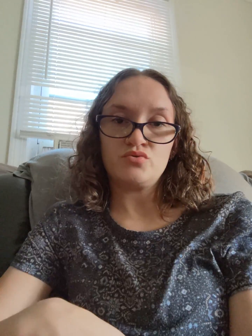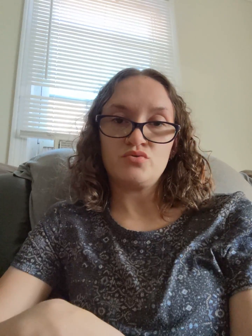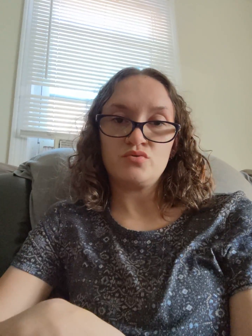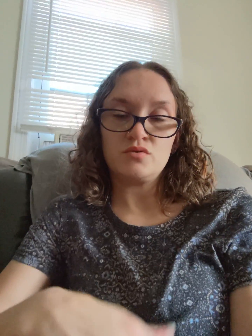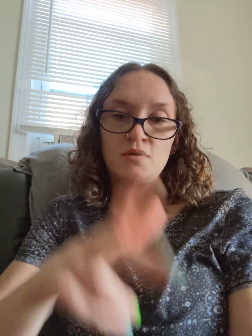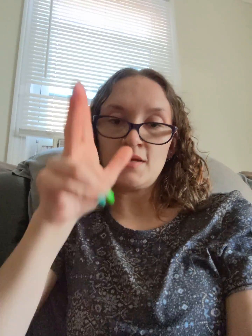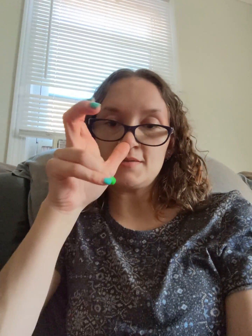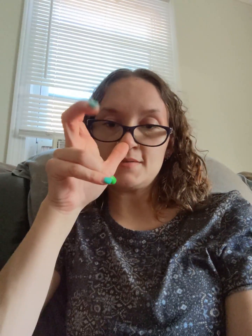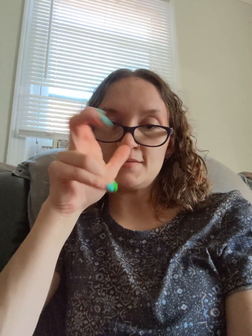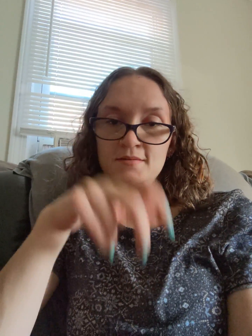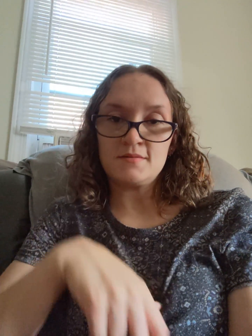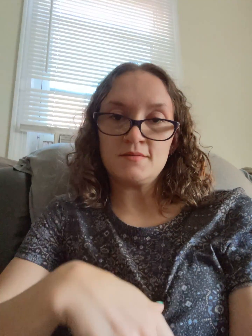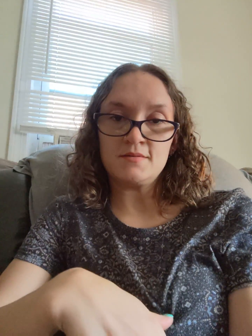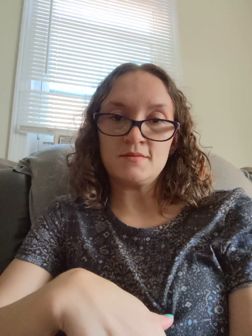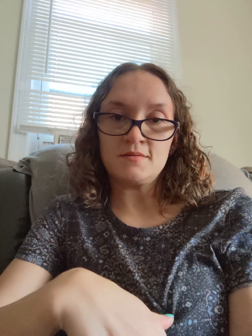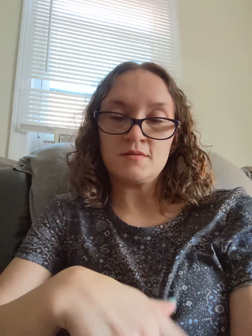ant